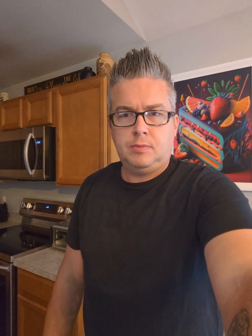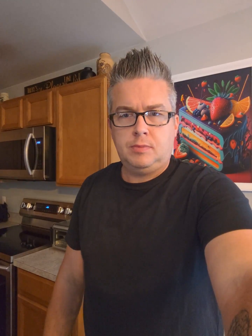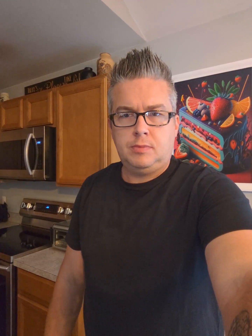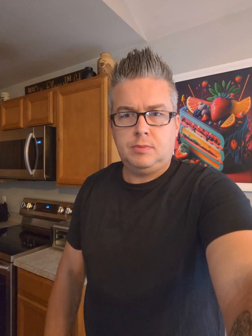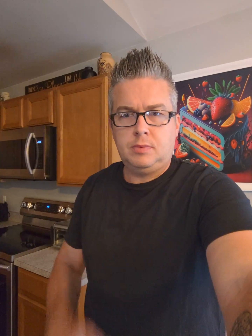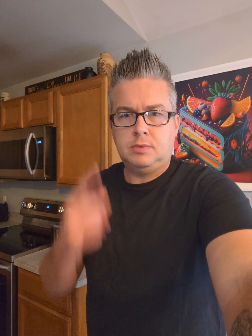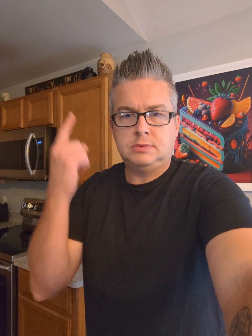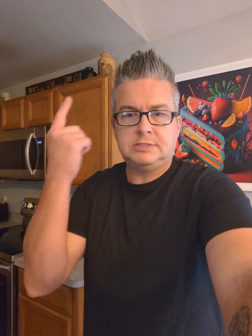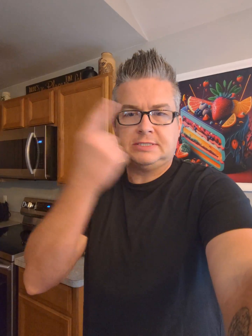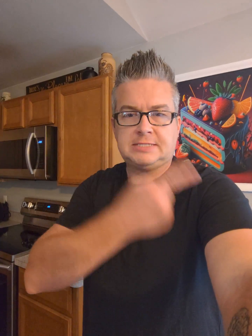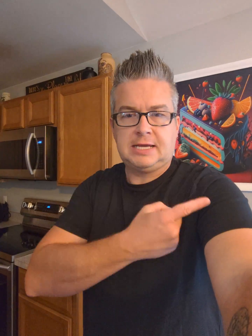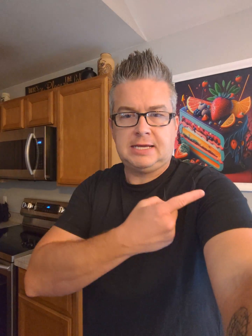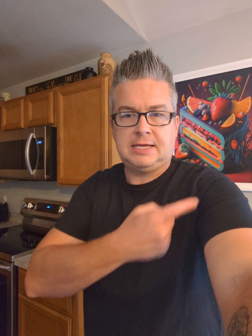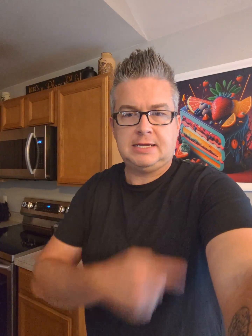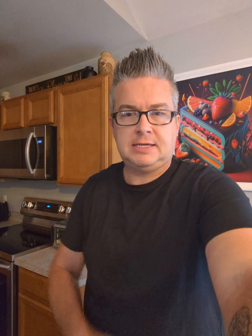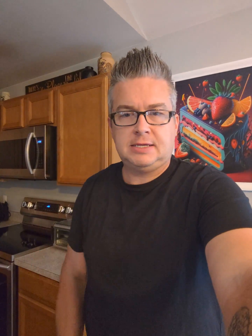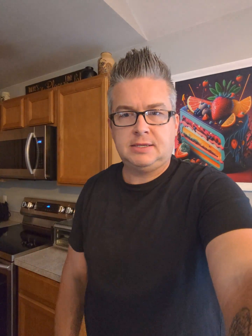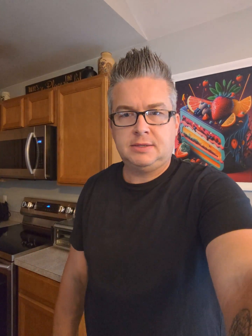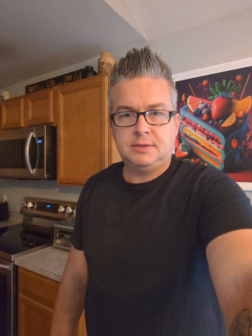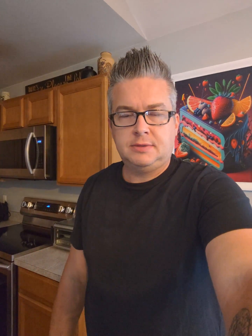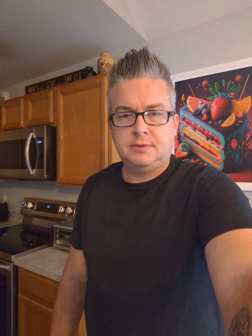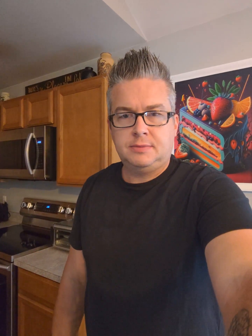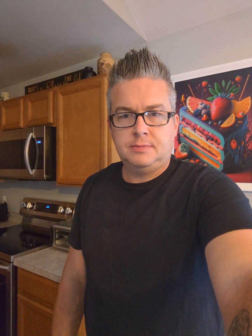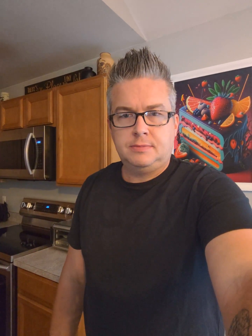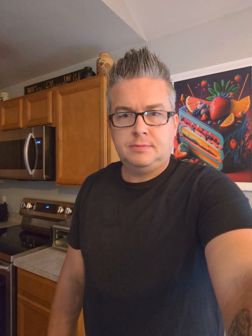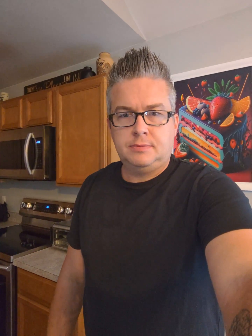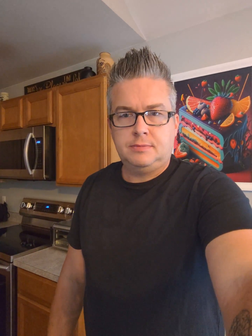day